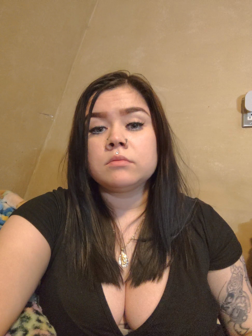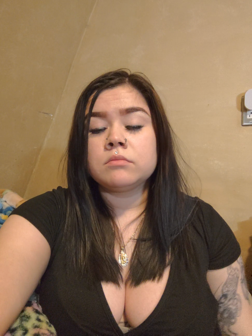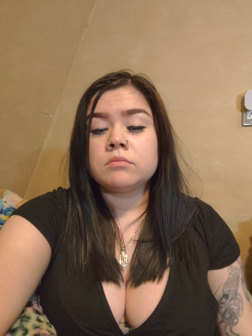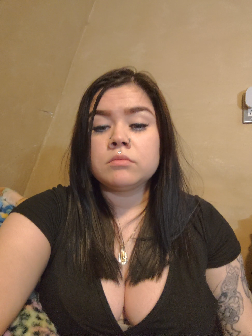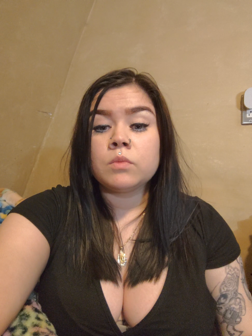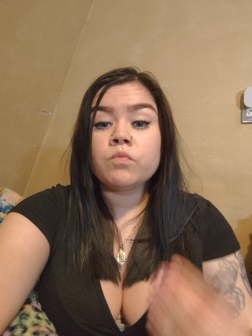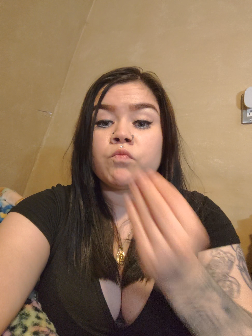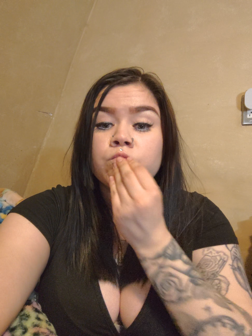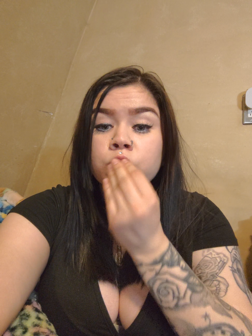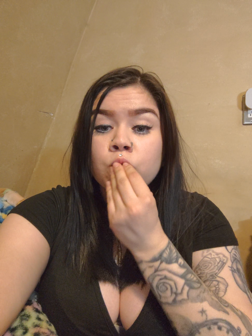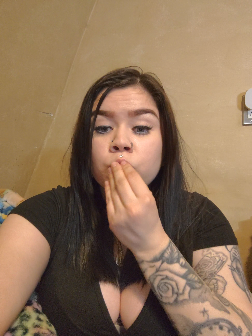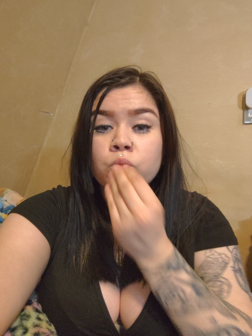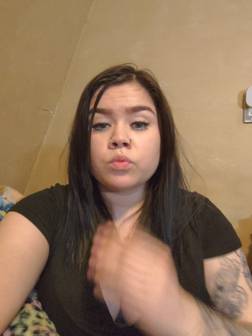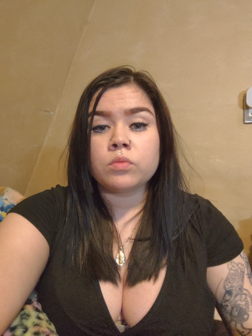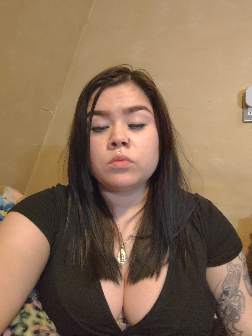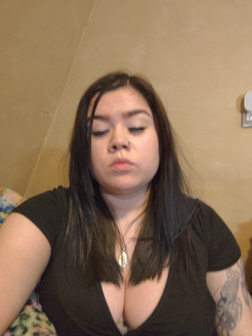food